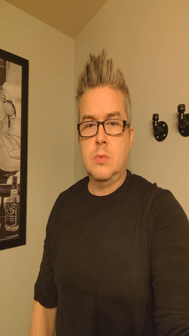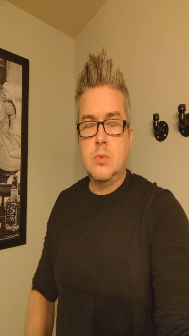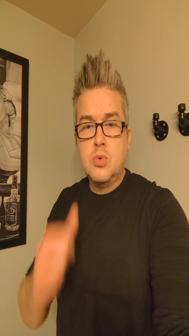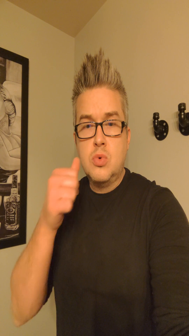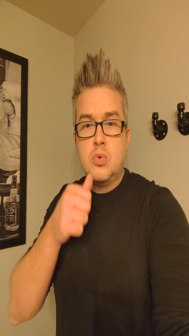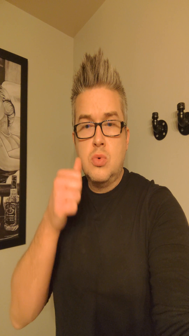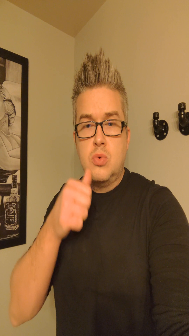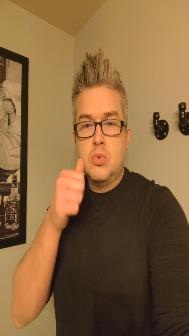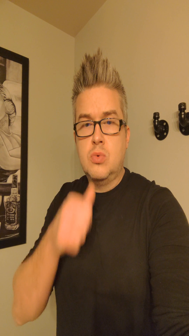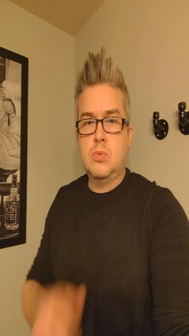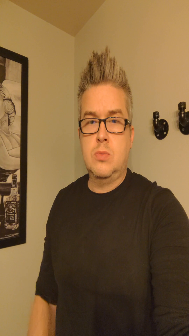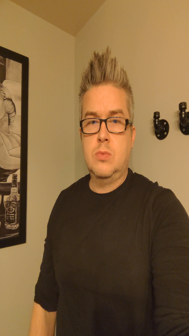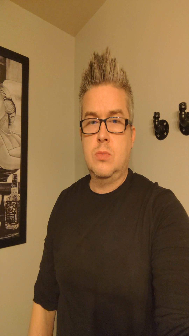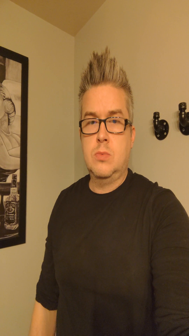girl